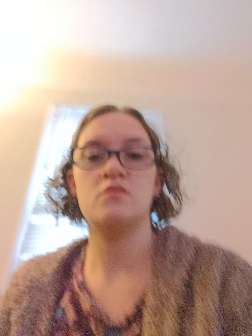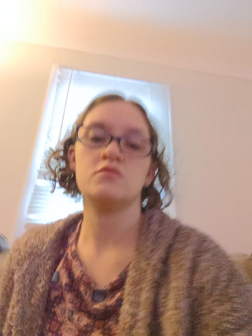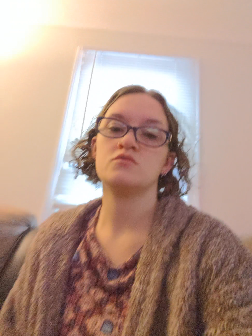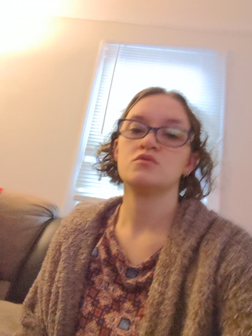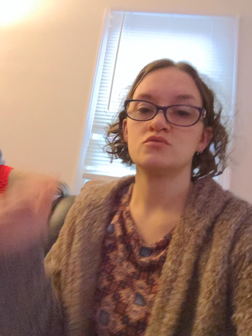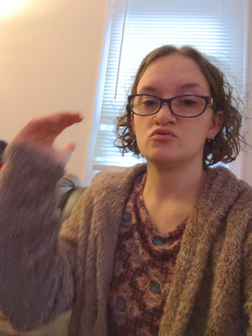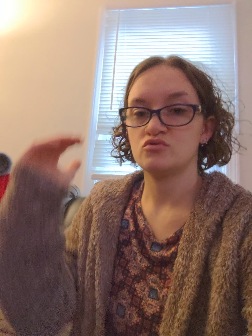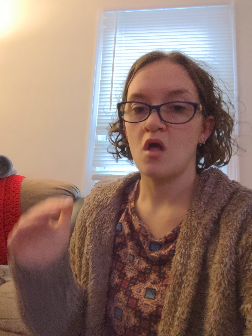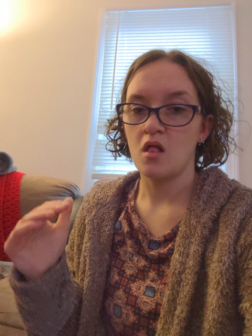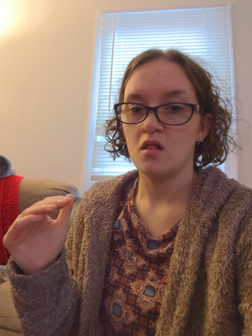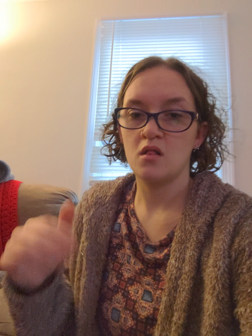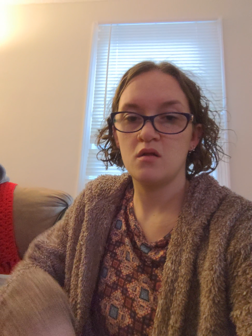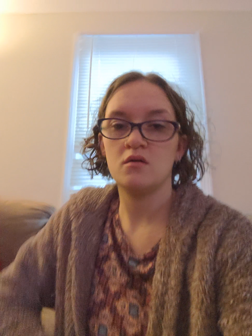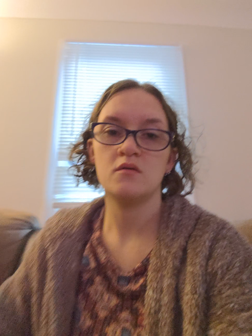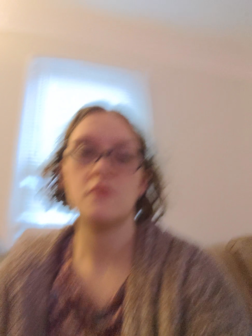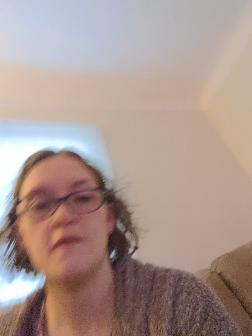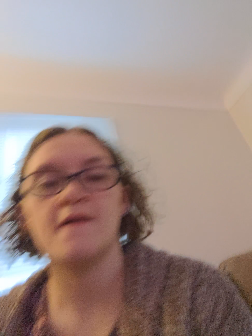child